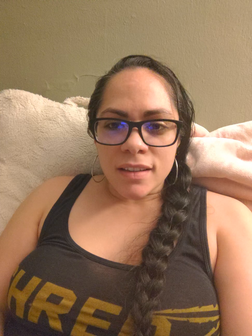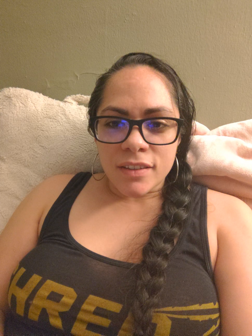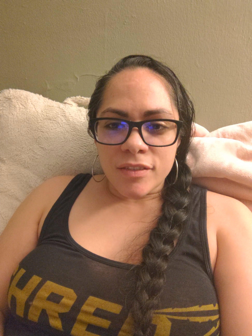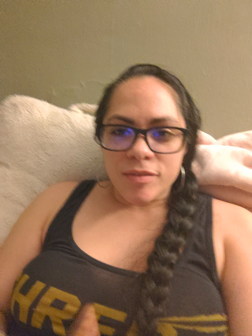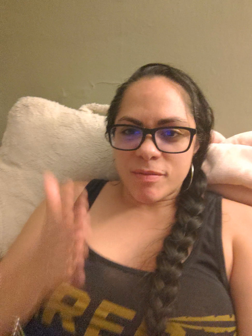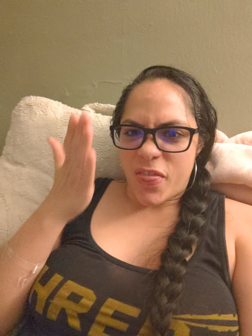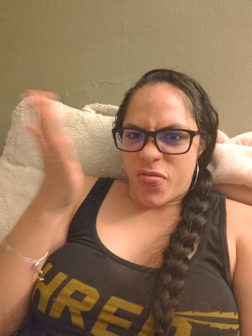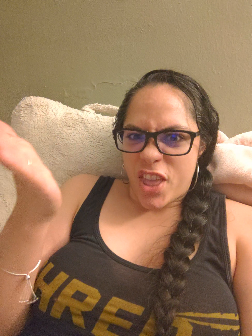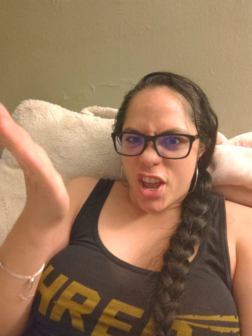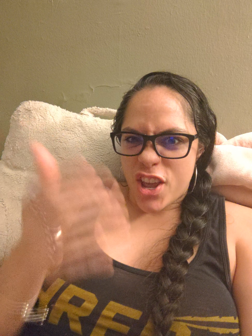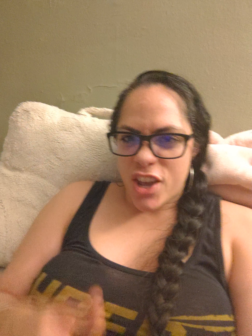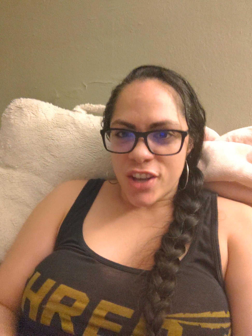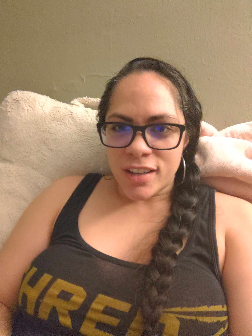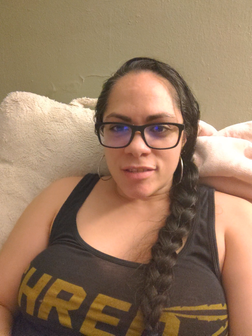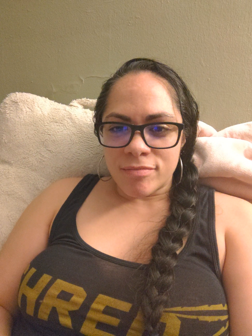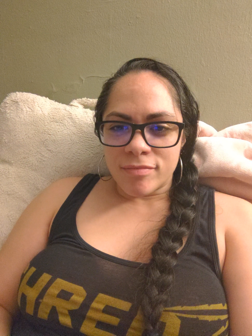there